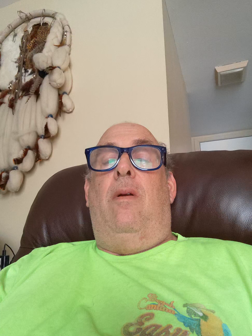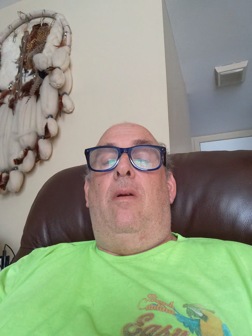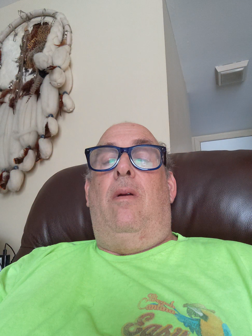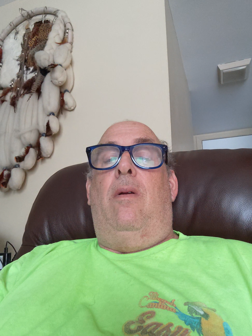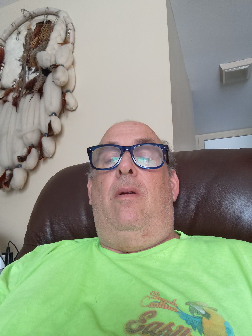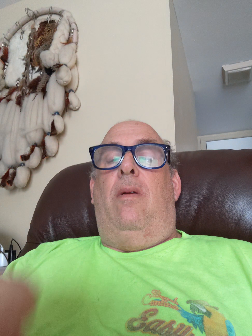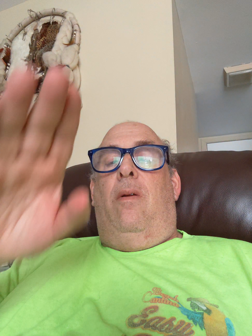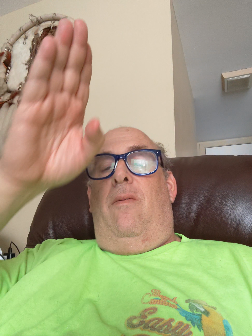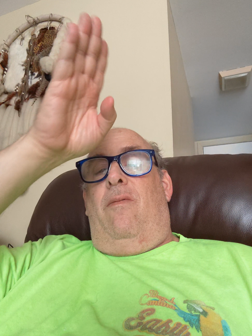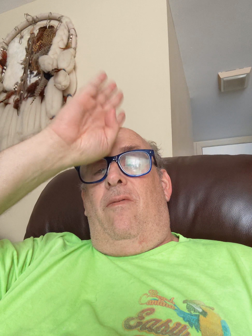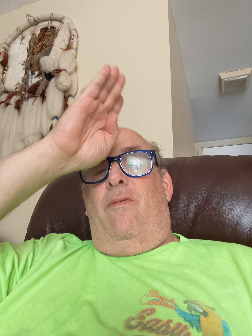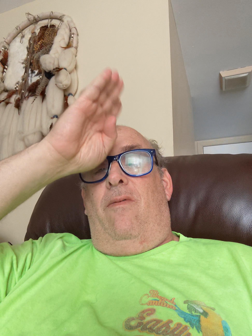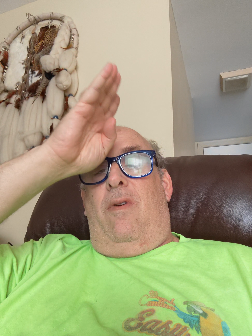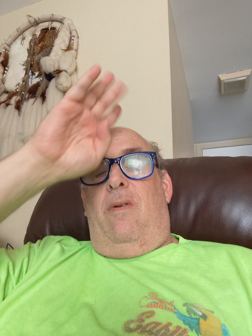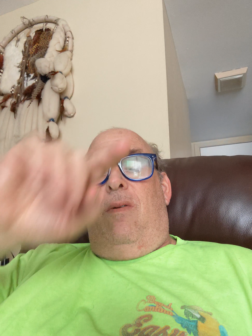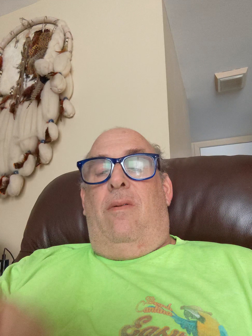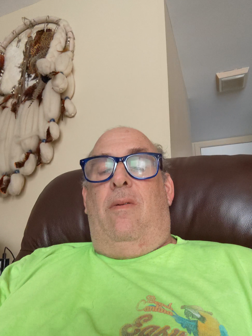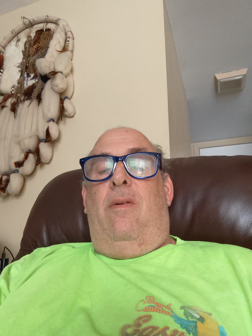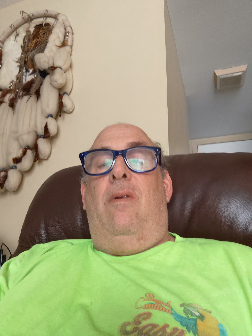fireman